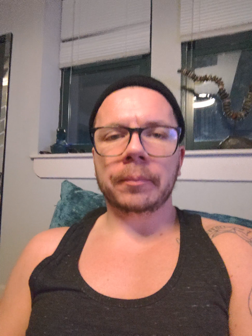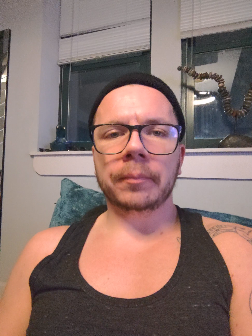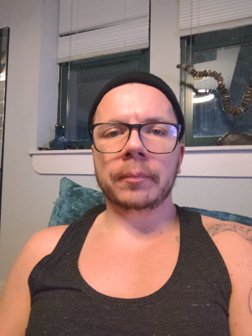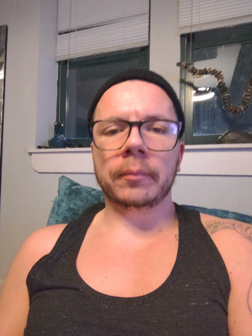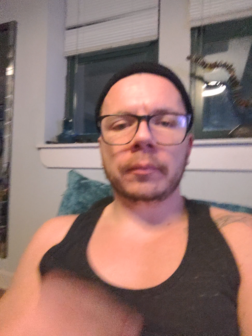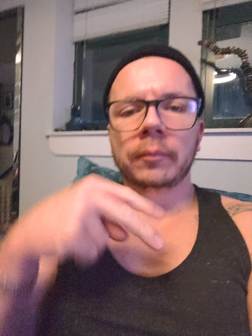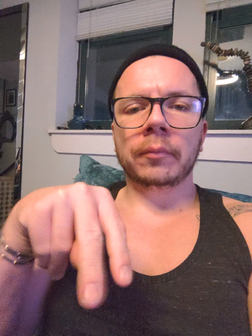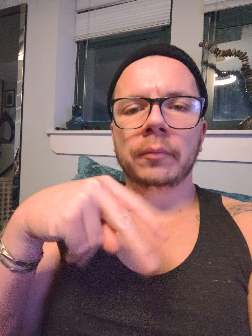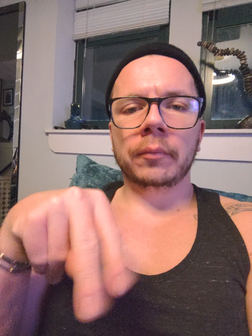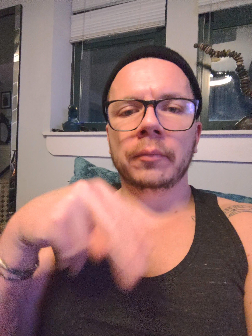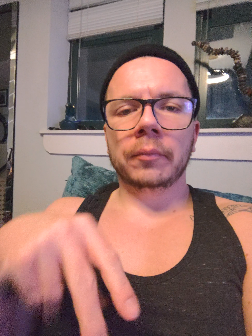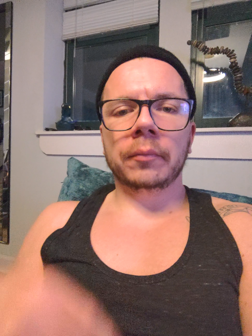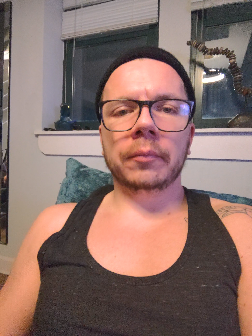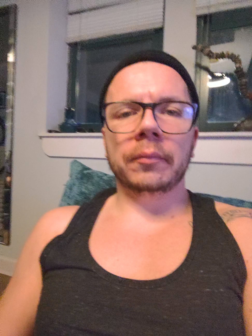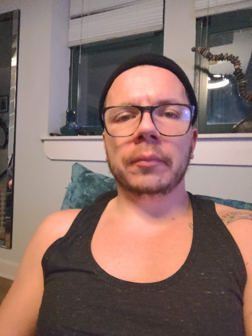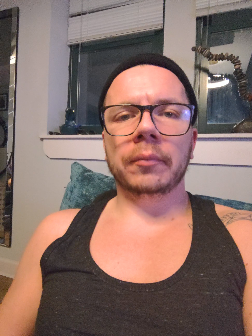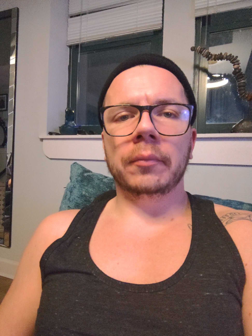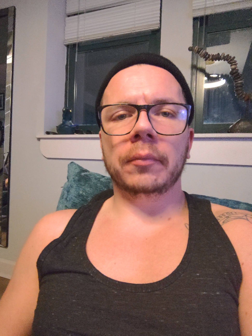dance